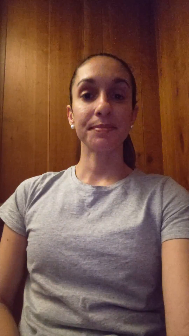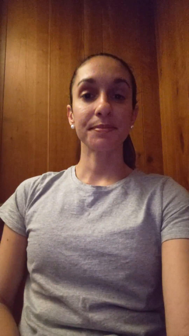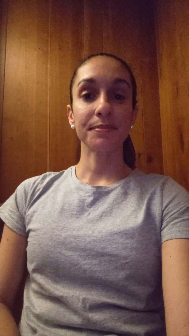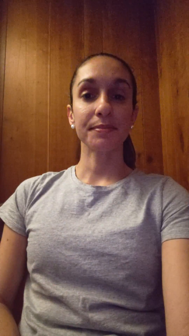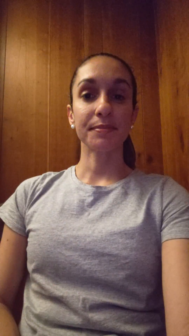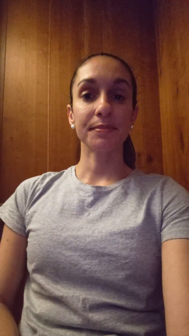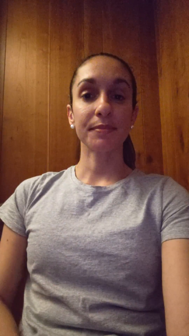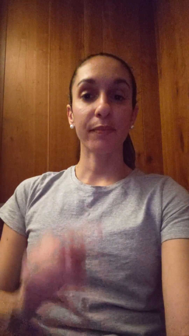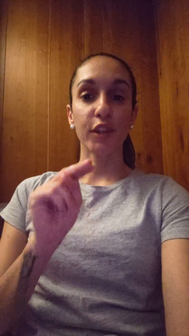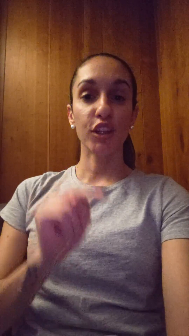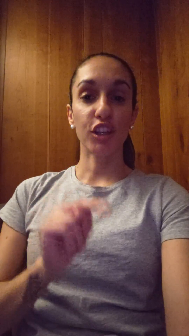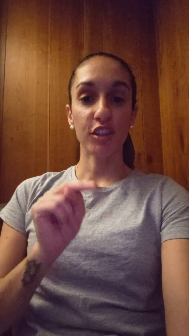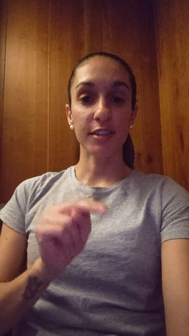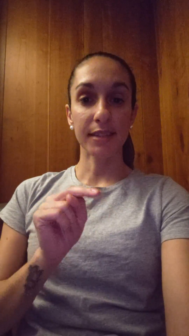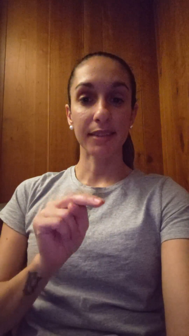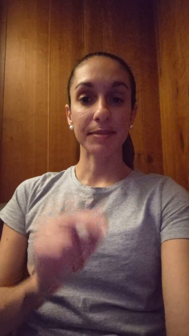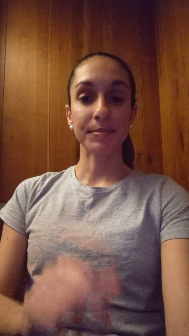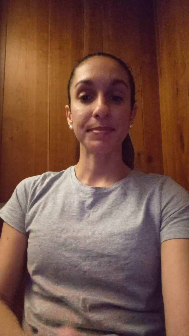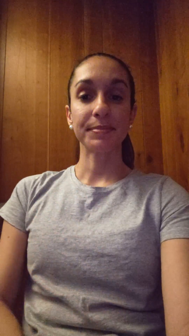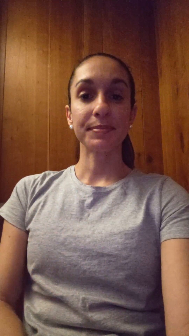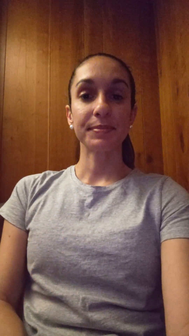nurse